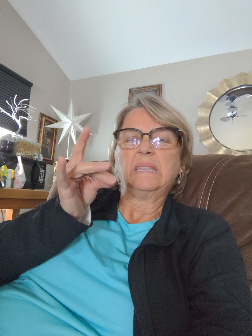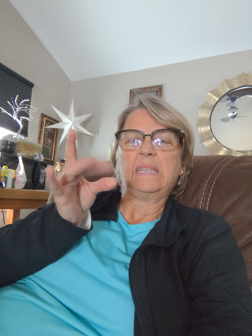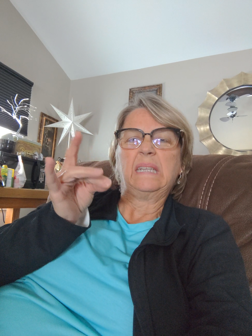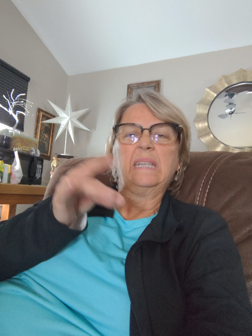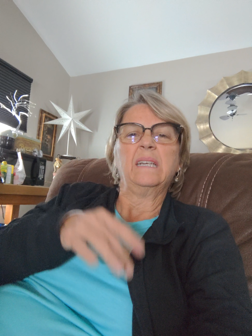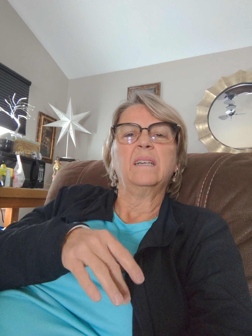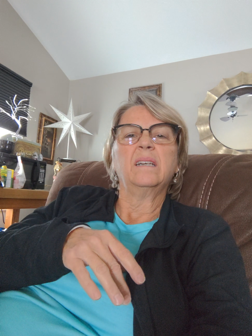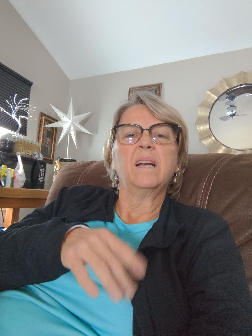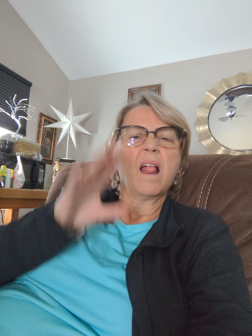sticky